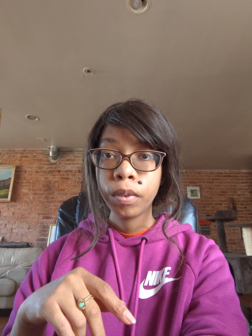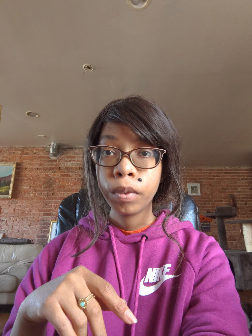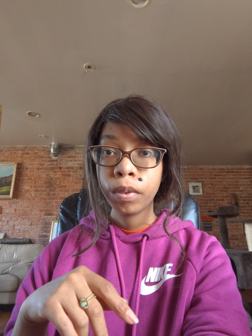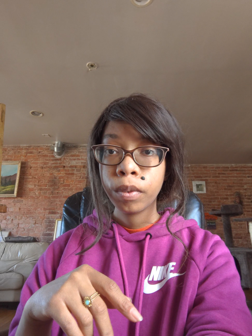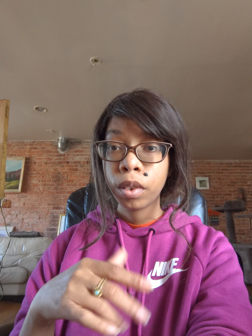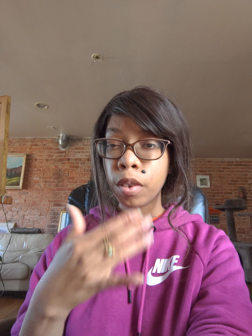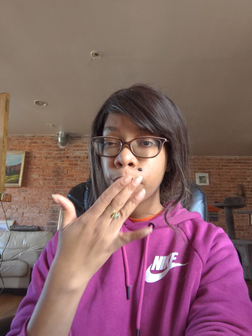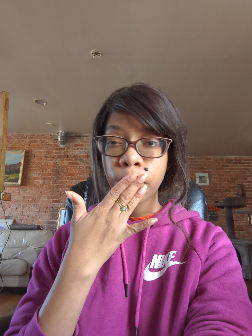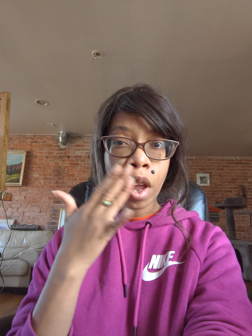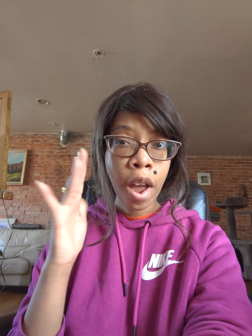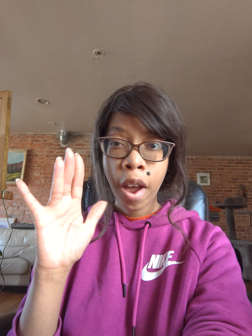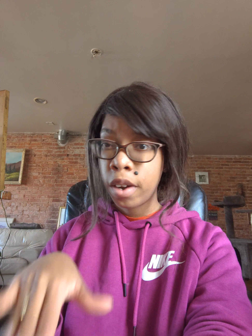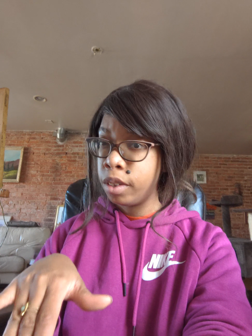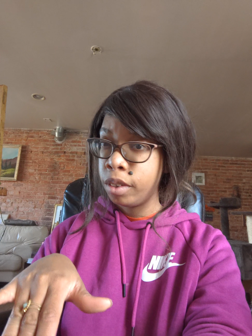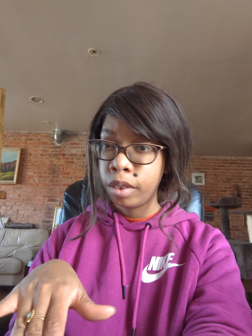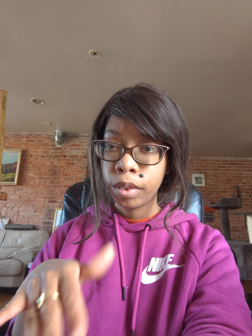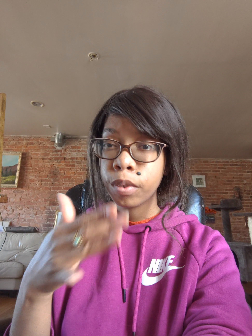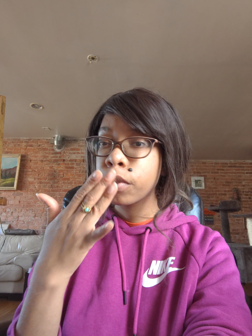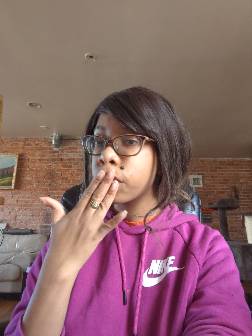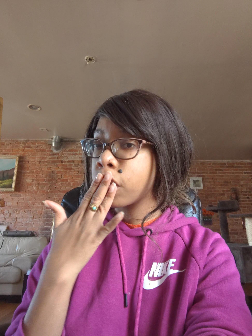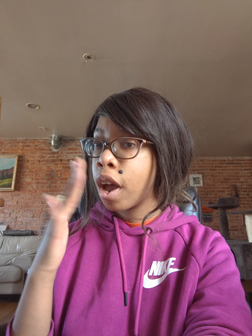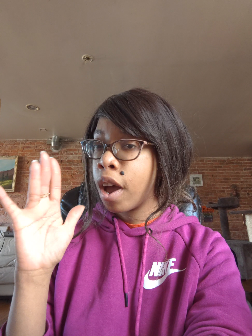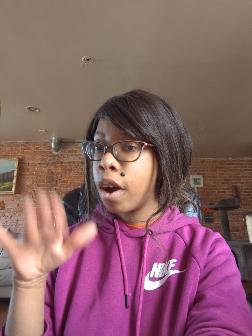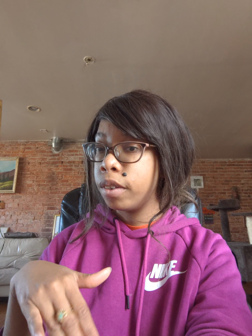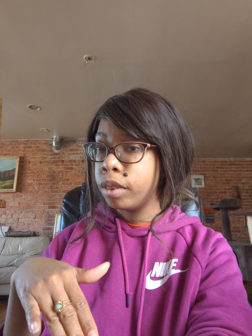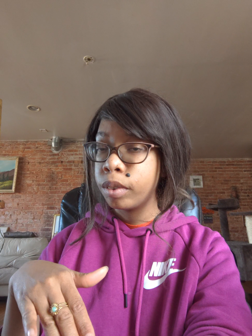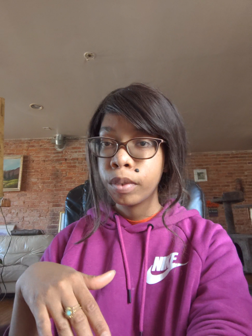bad